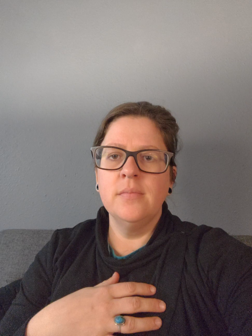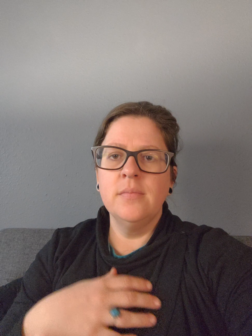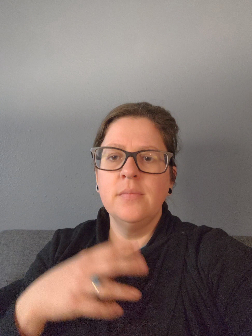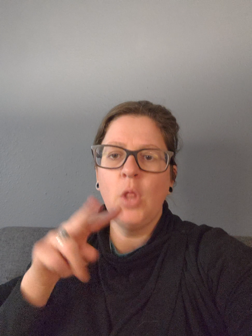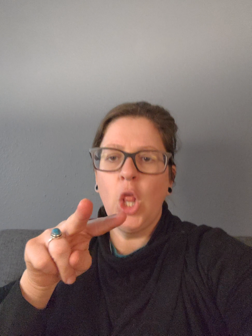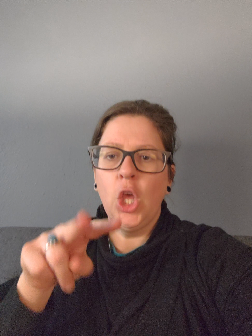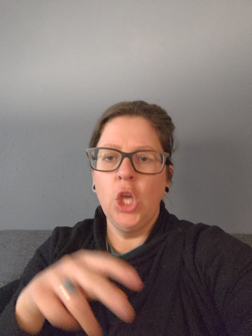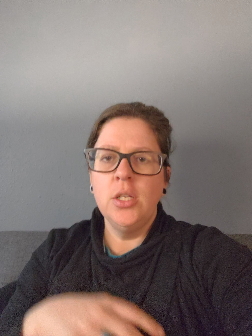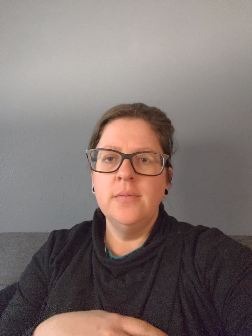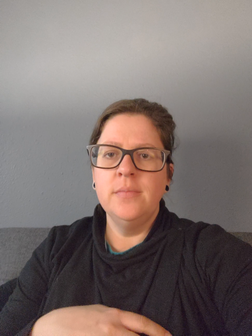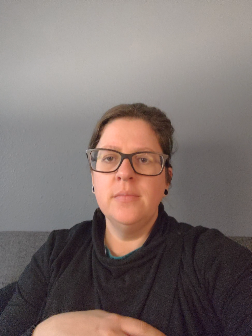look